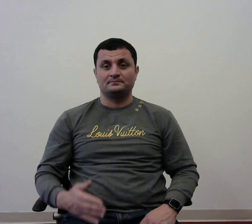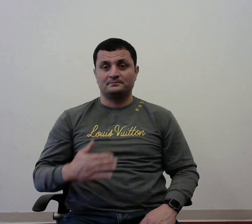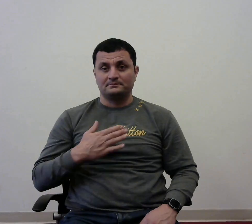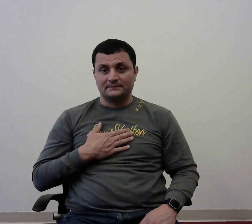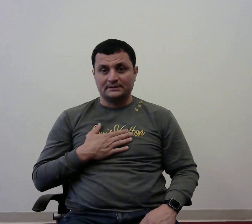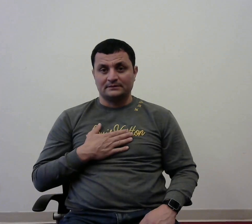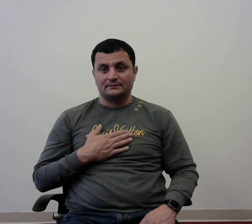mənim